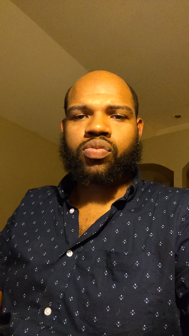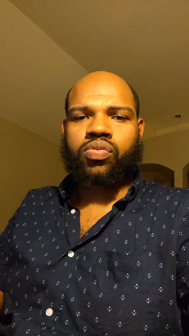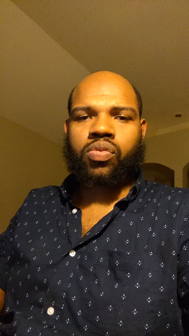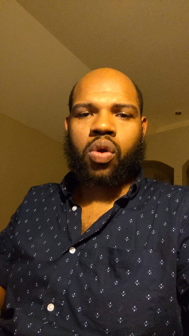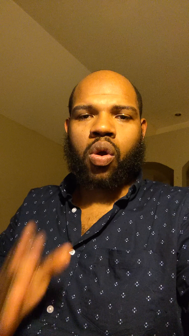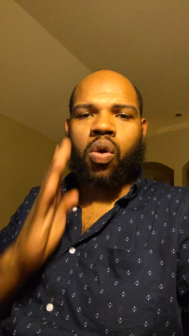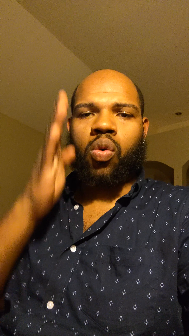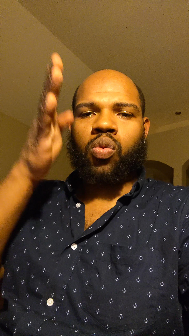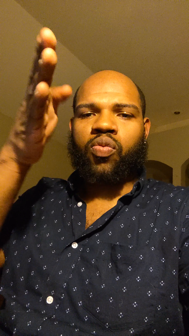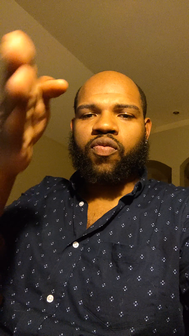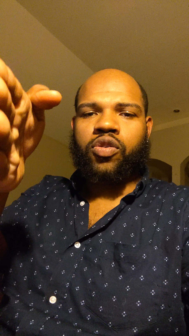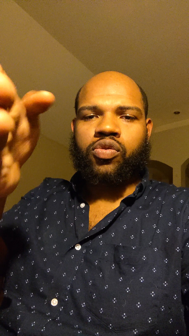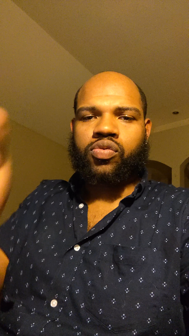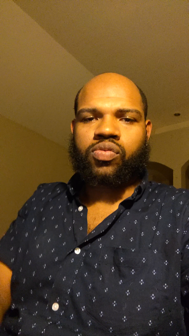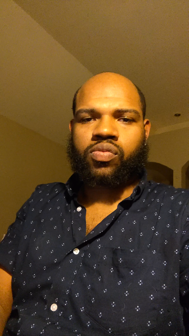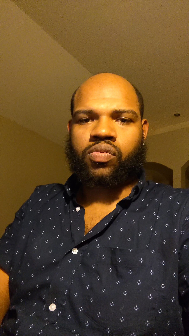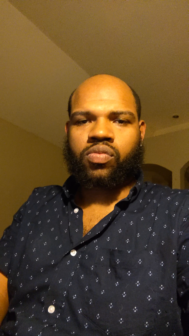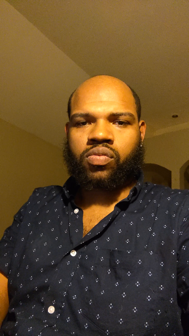over